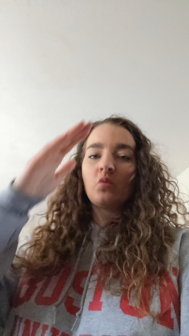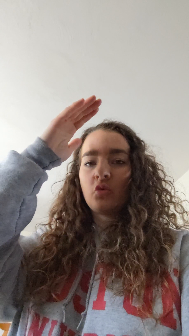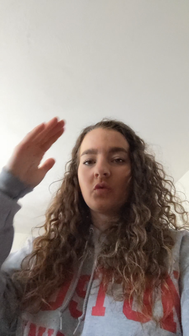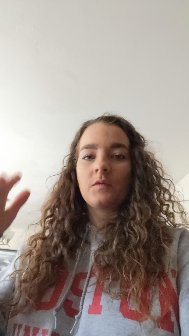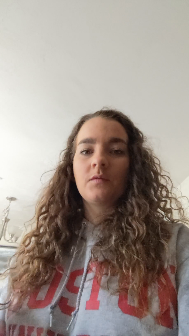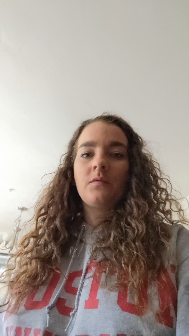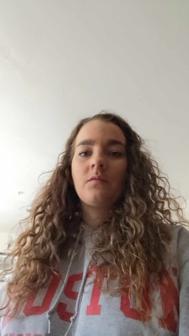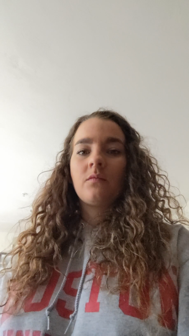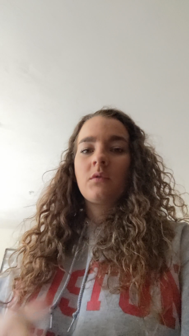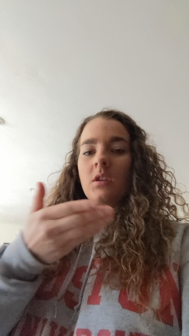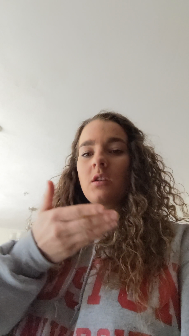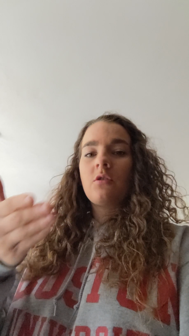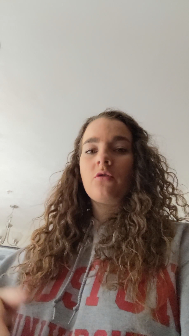carry